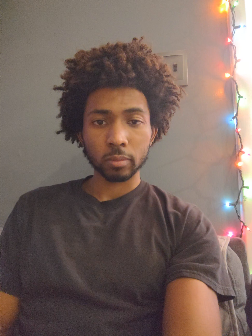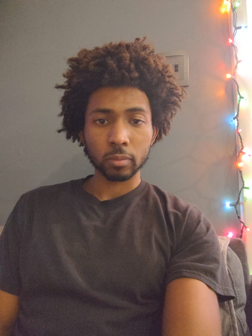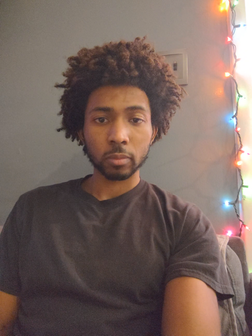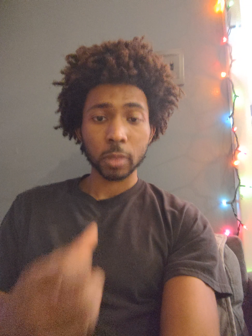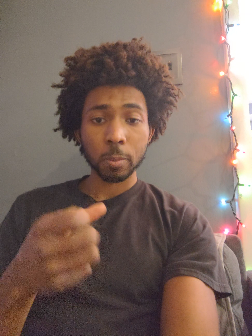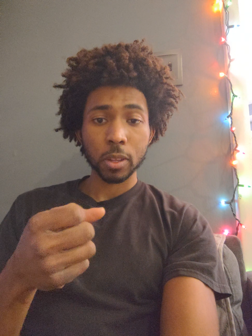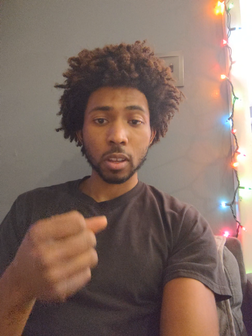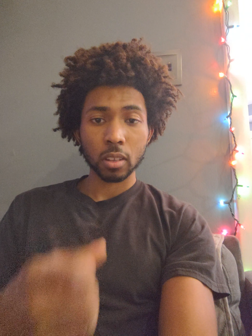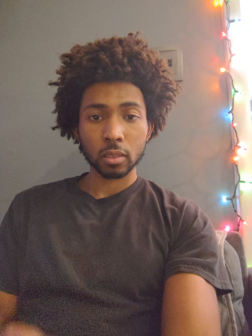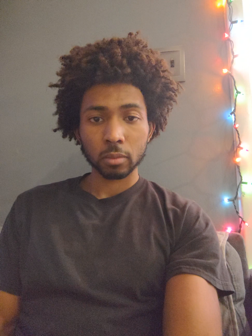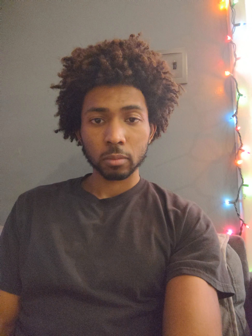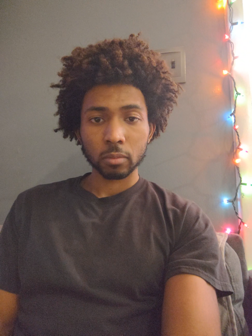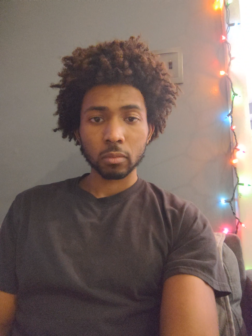milk